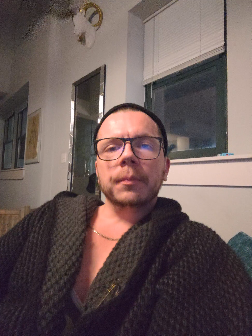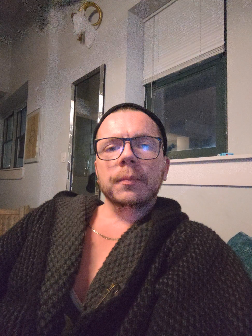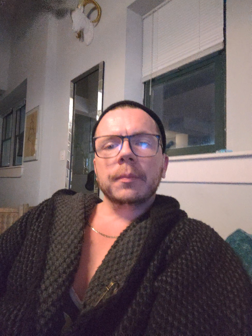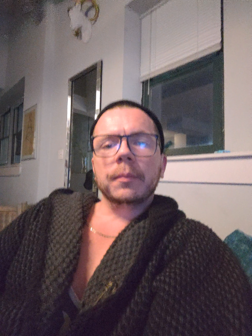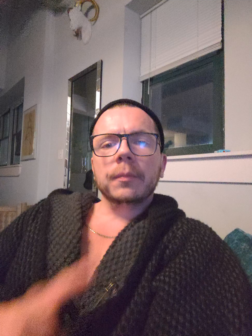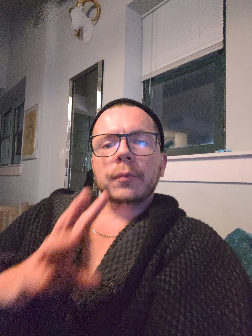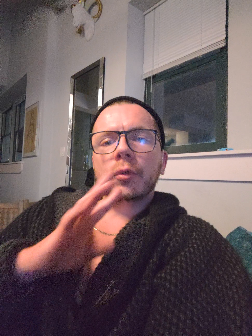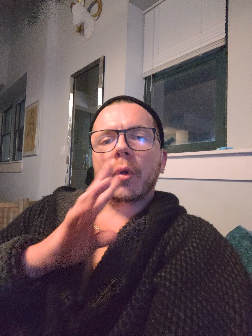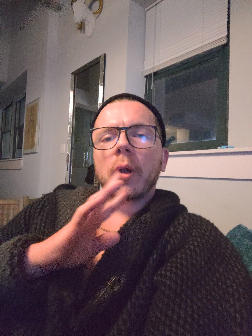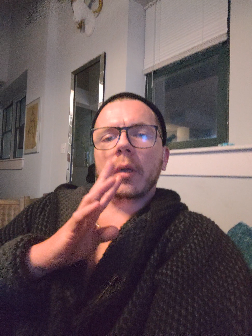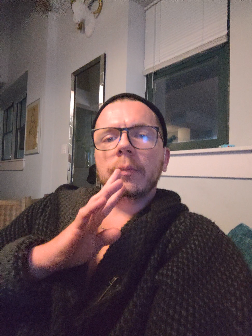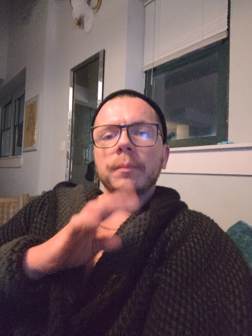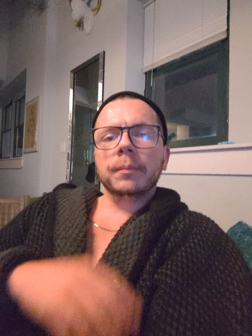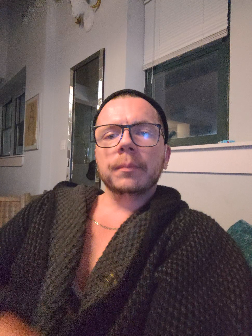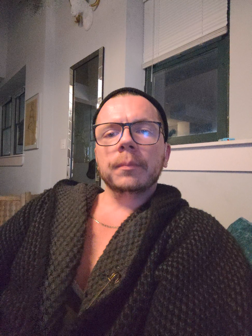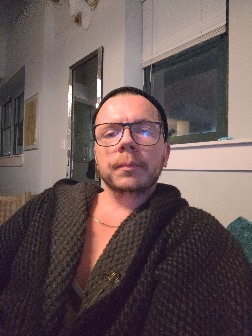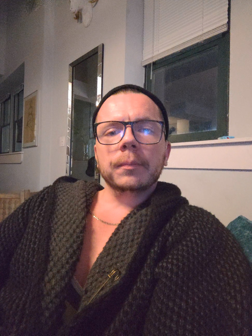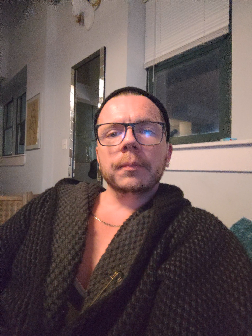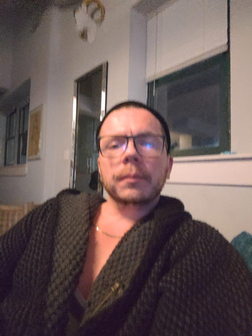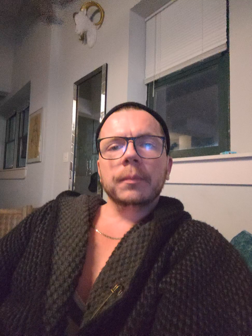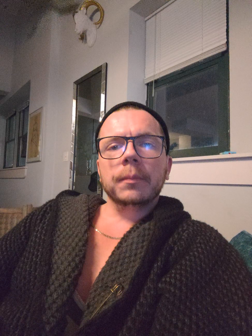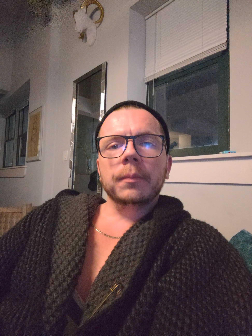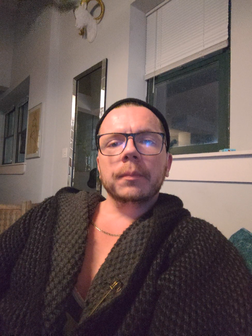talk